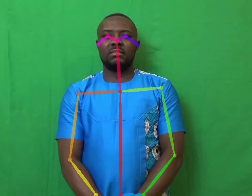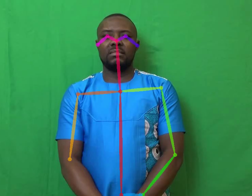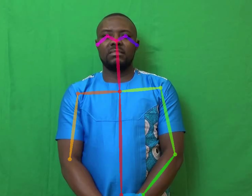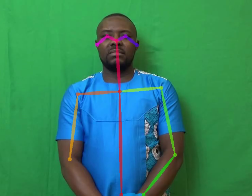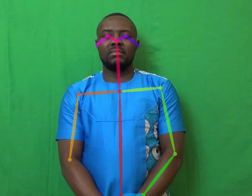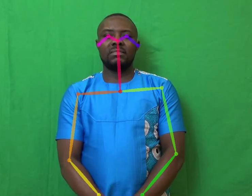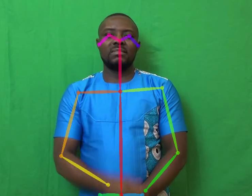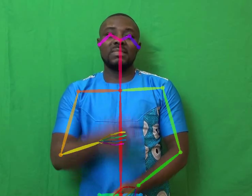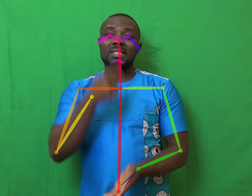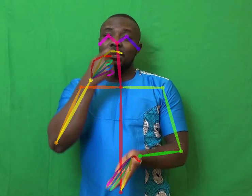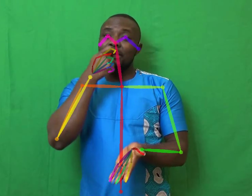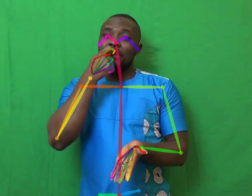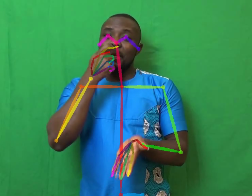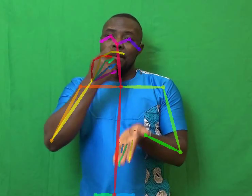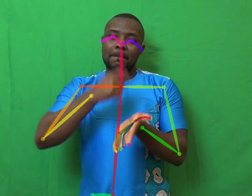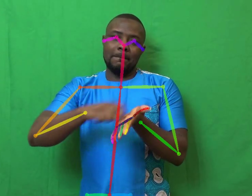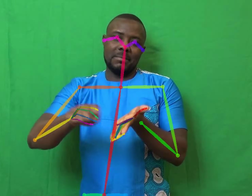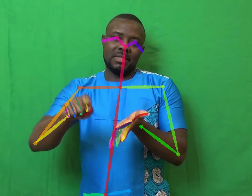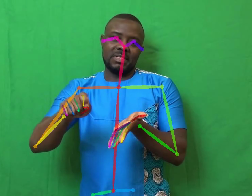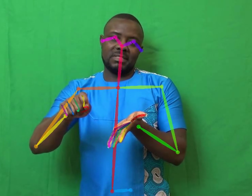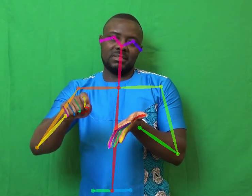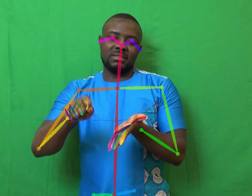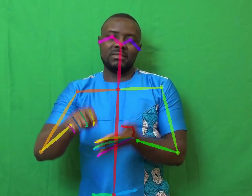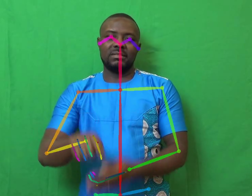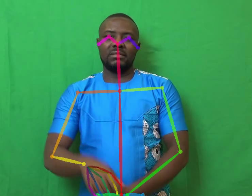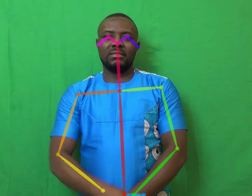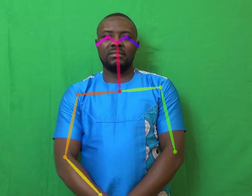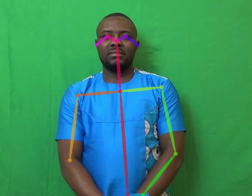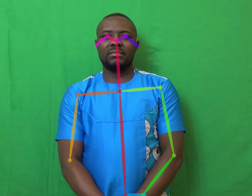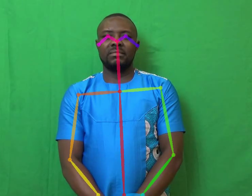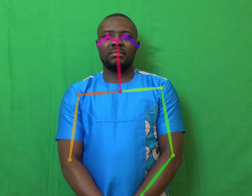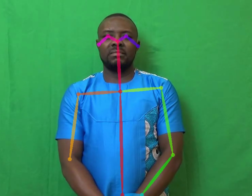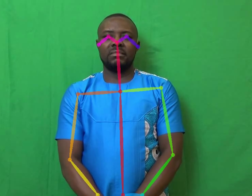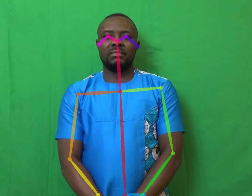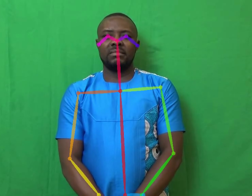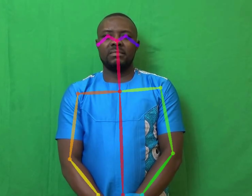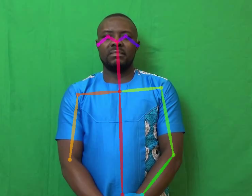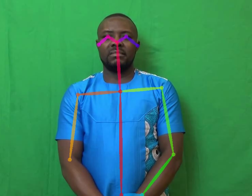pencil